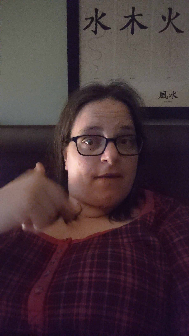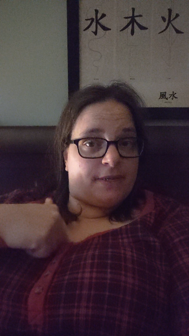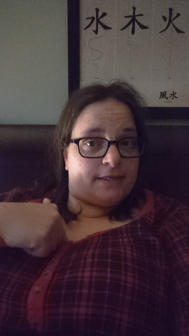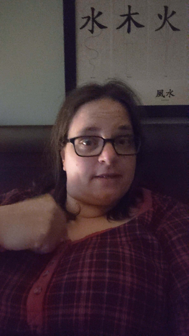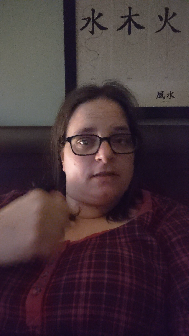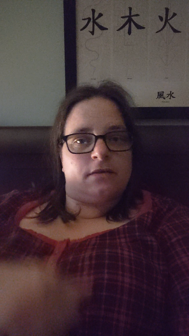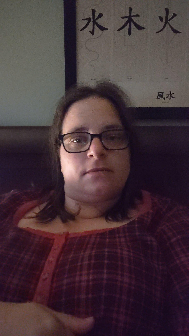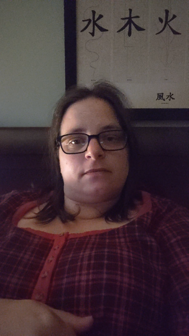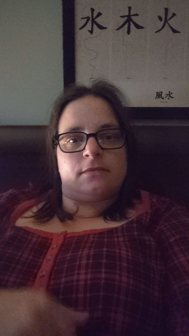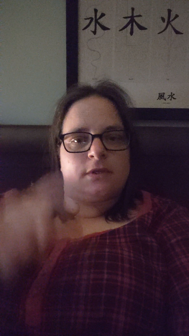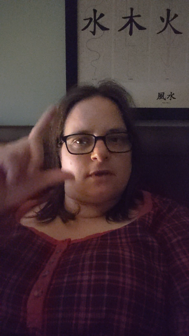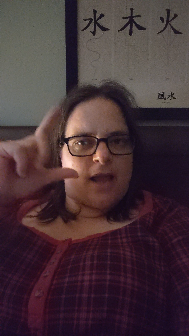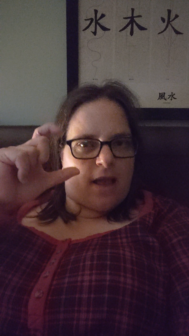camera